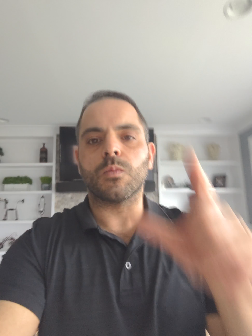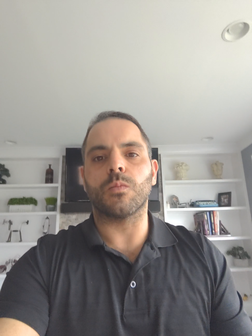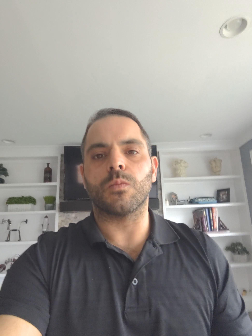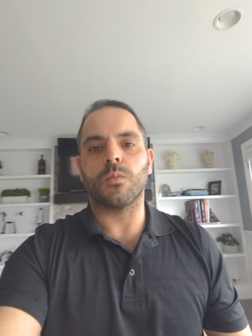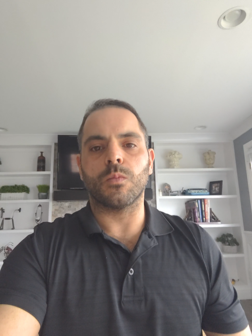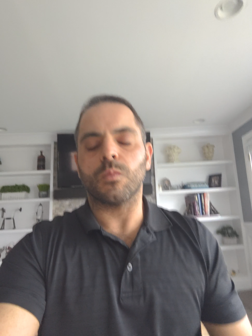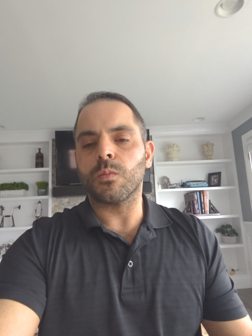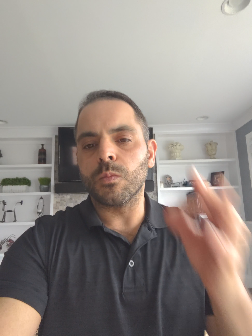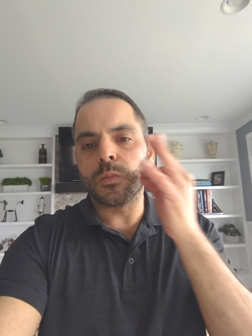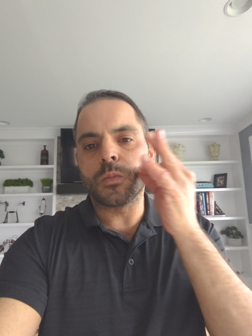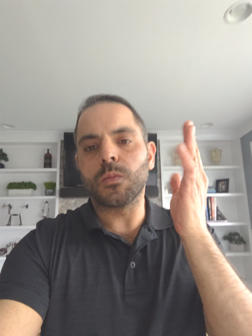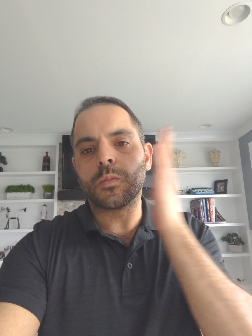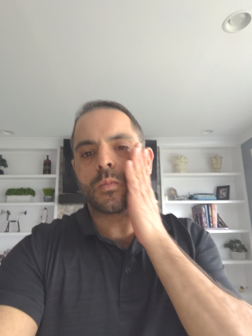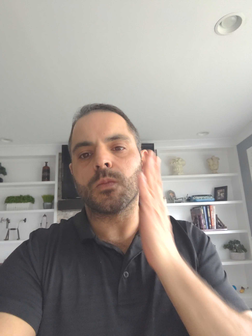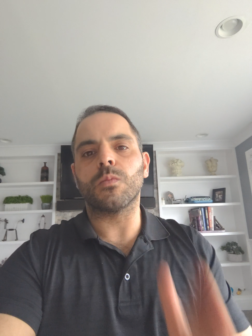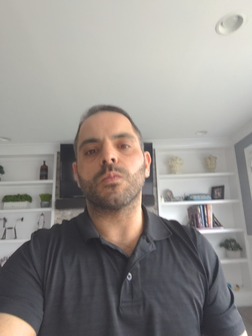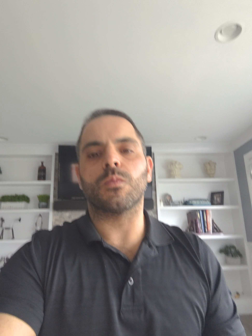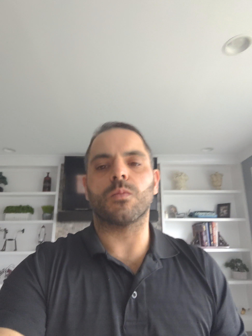bee